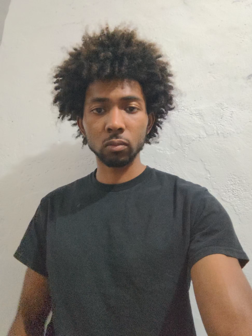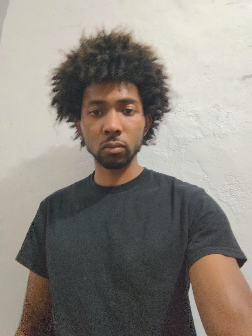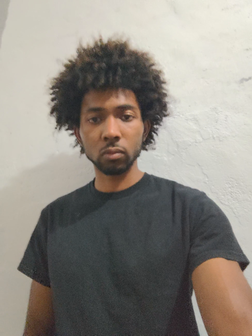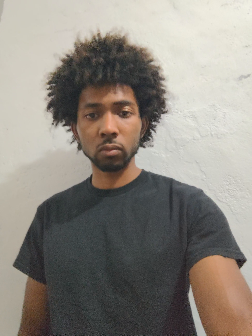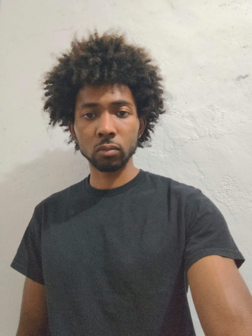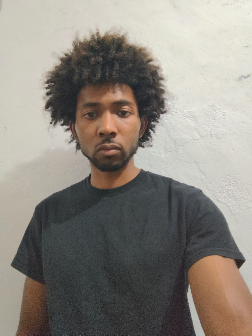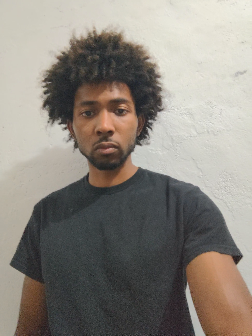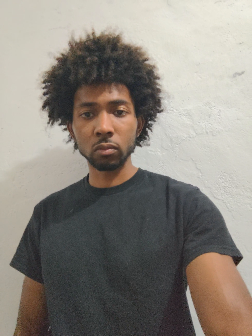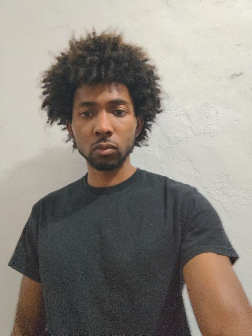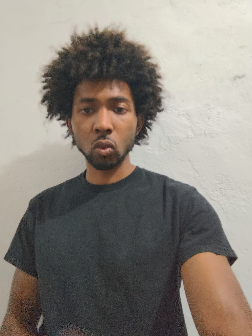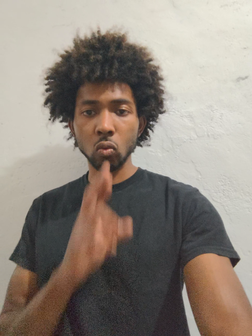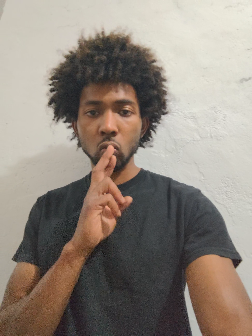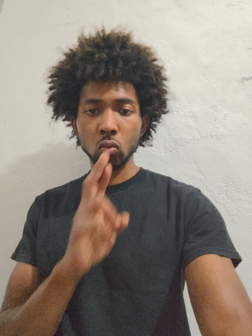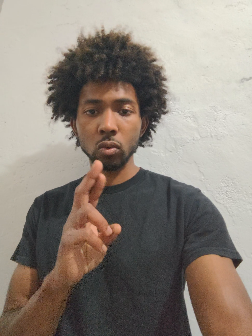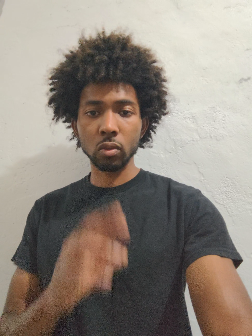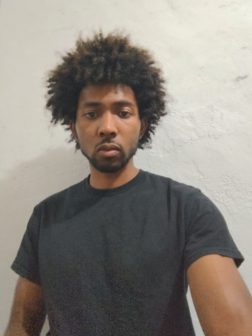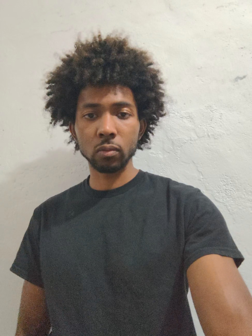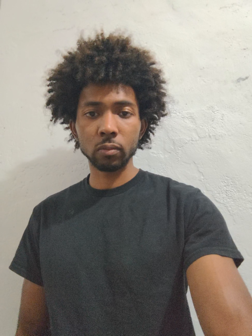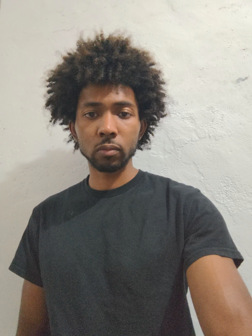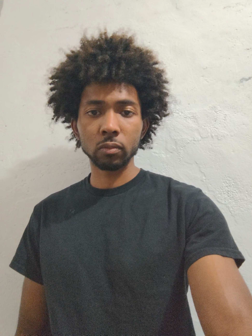are